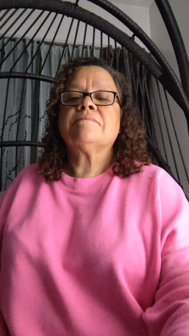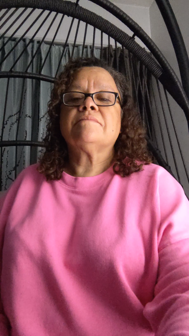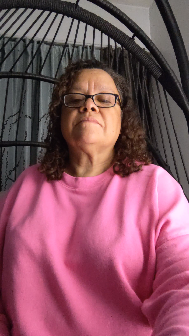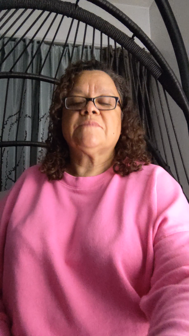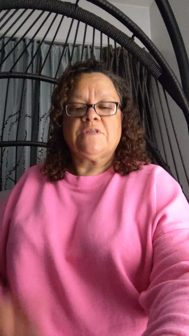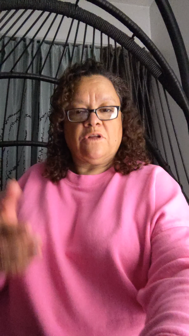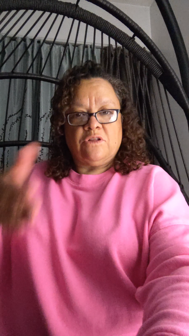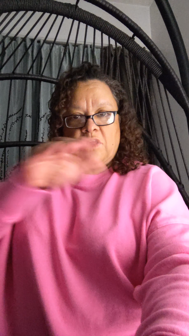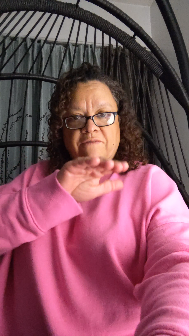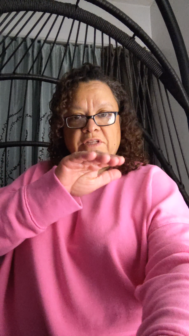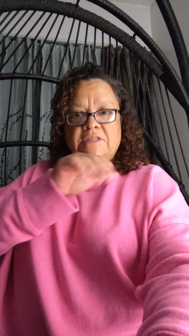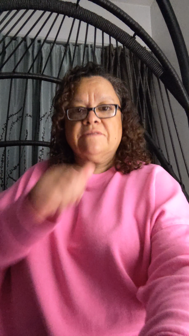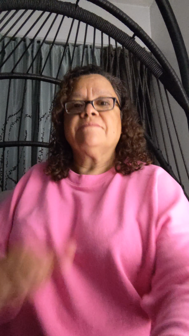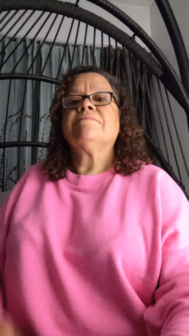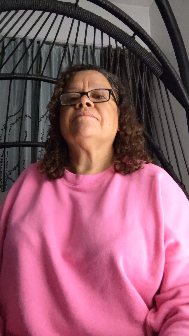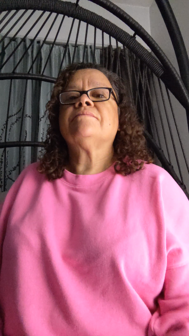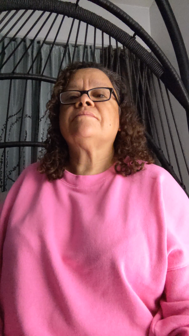cover